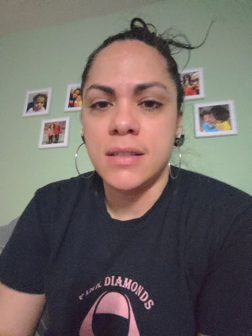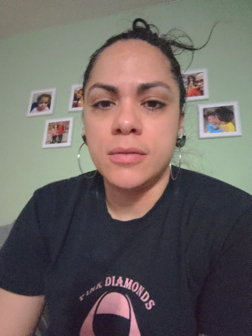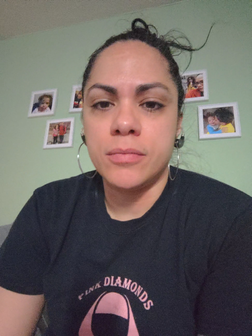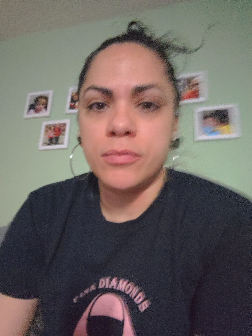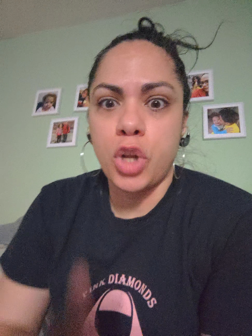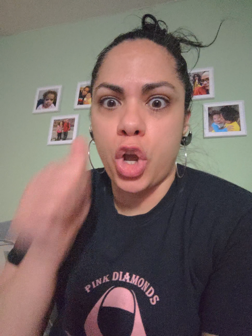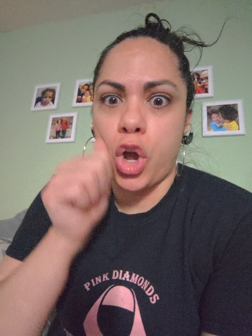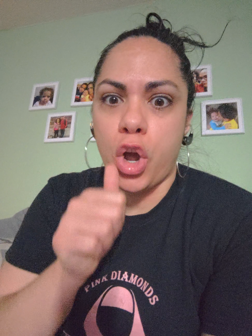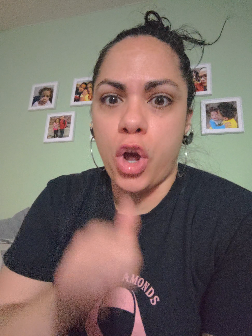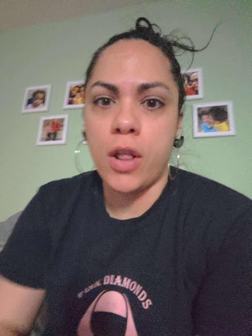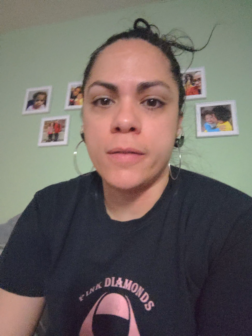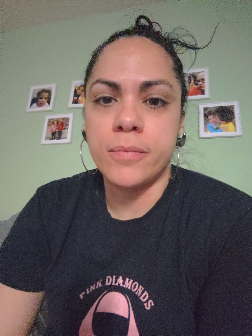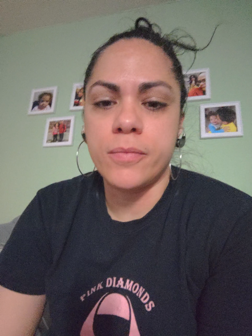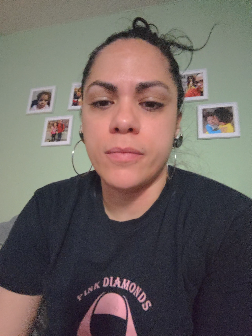girl